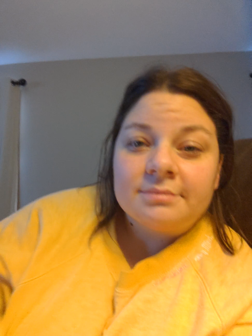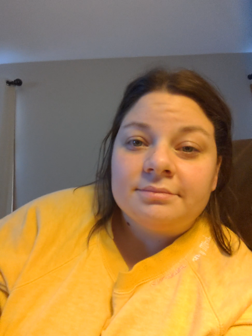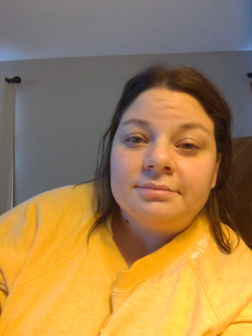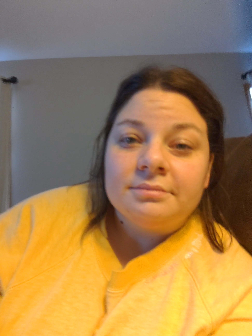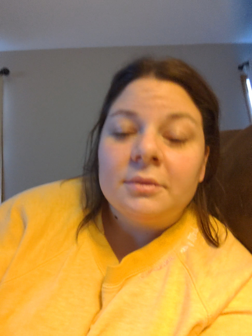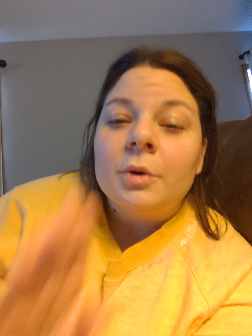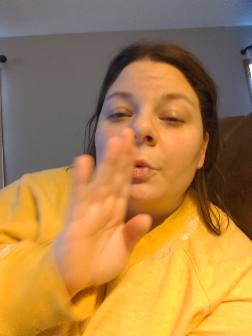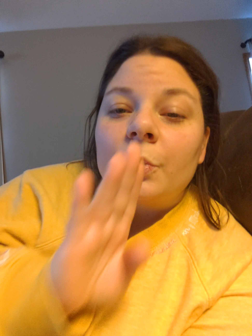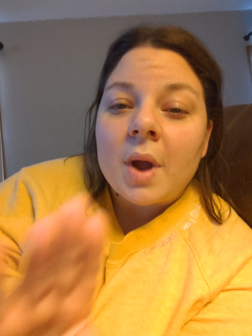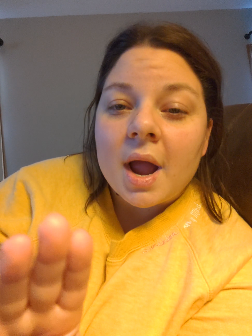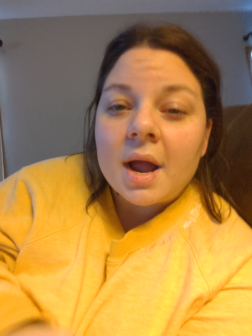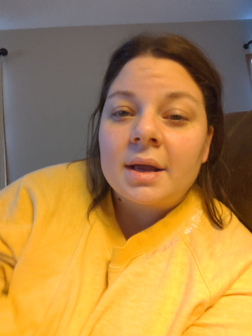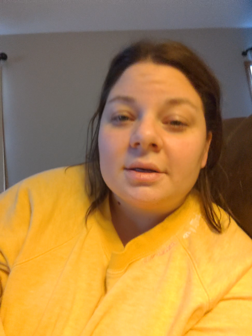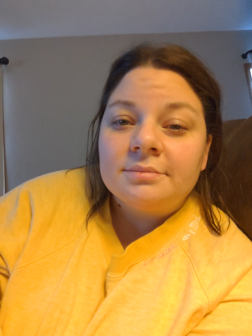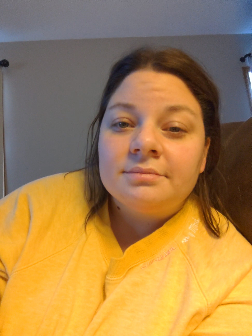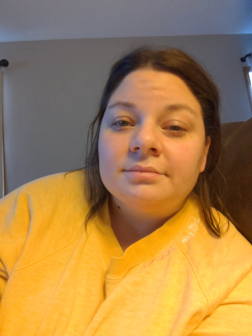quiet